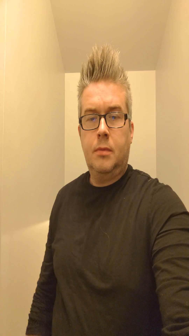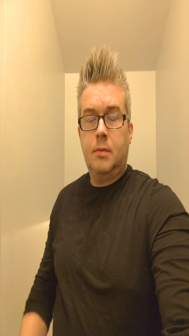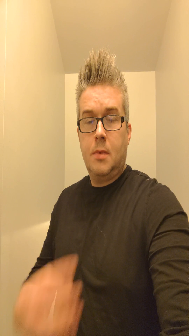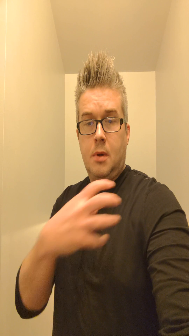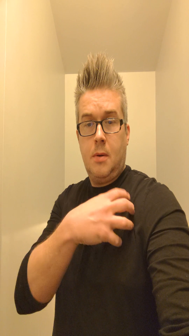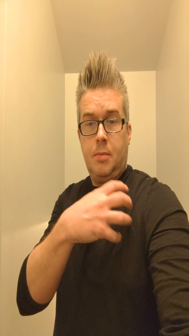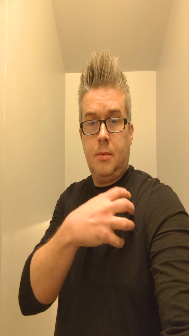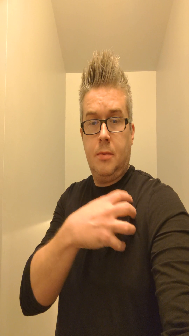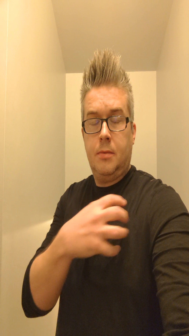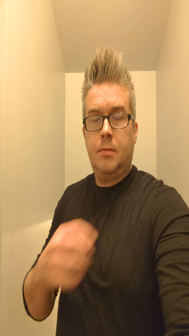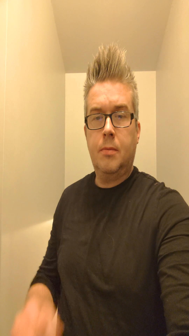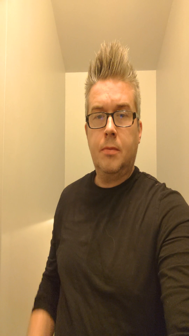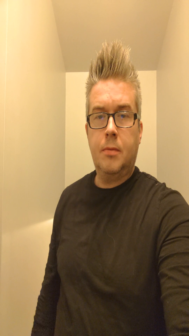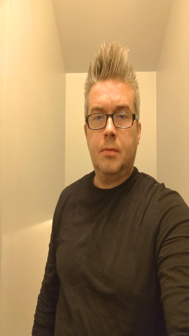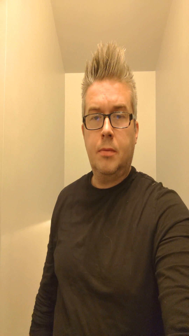police